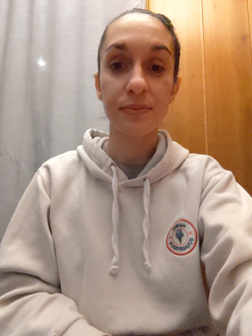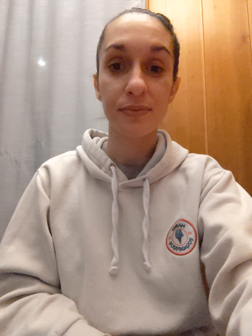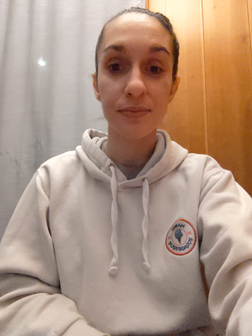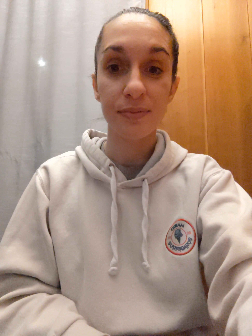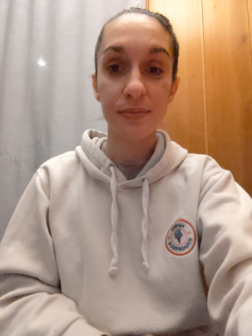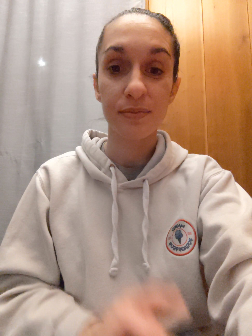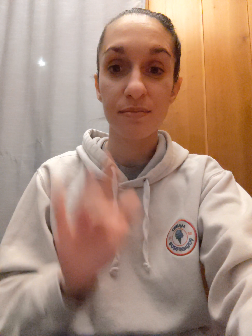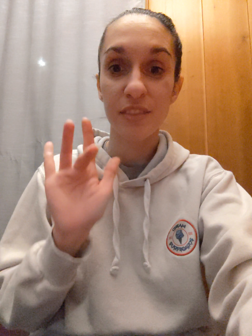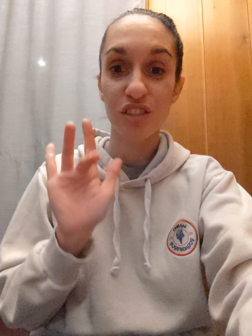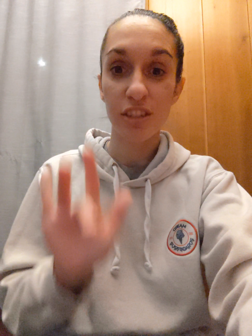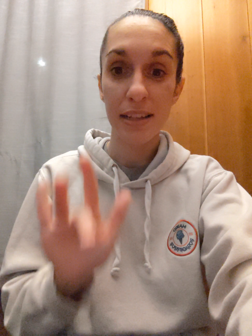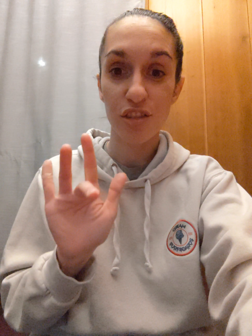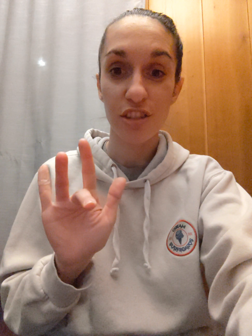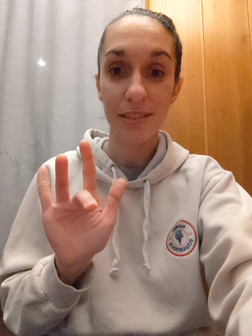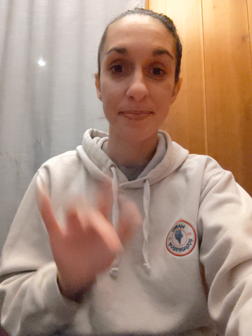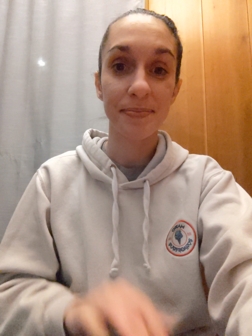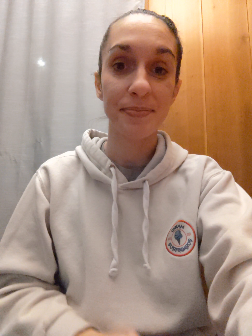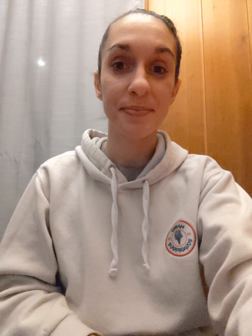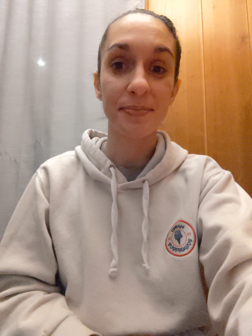touch